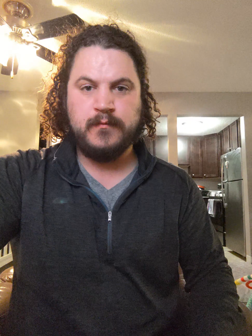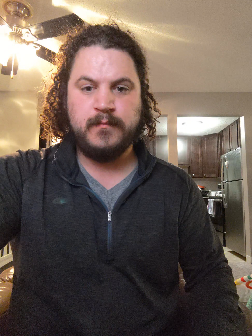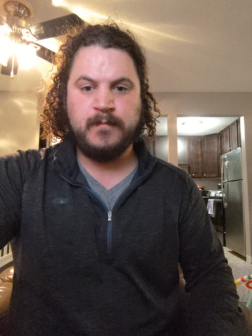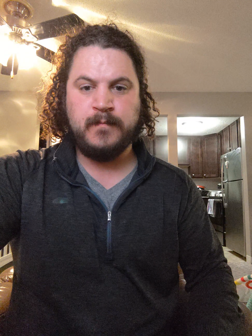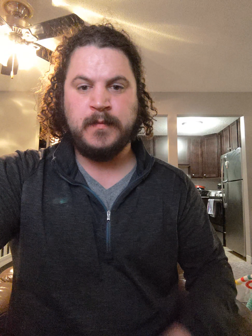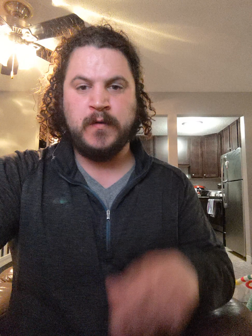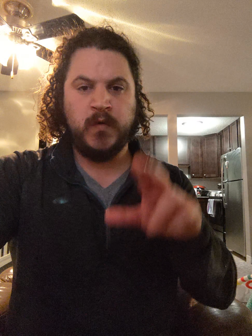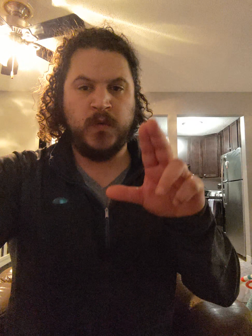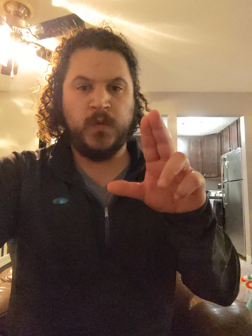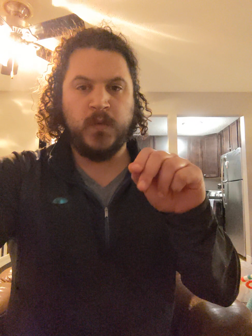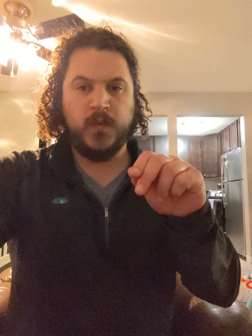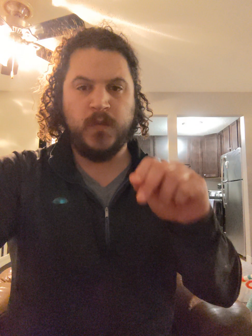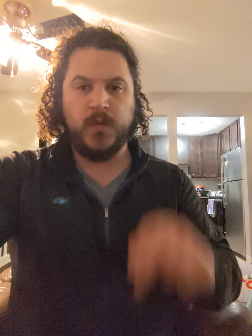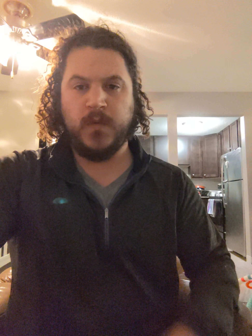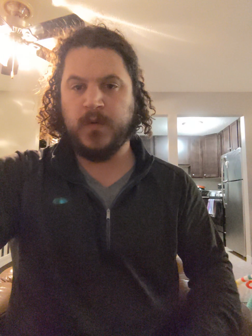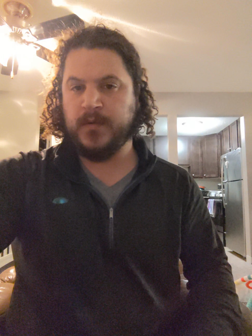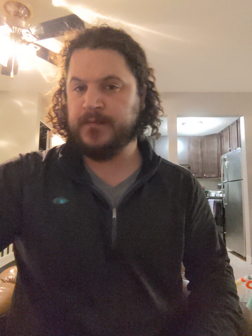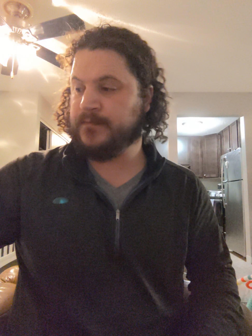no